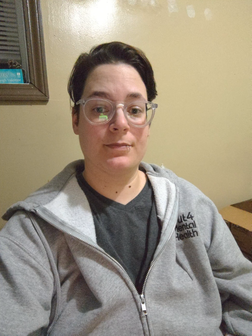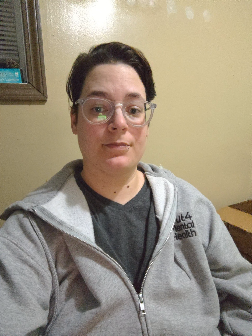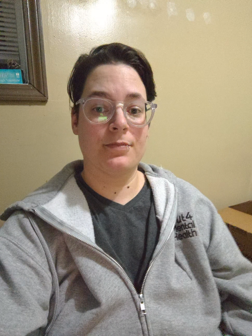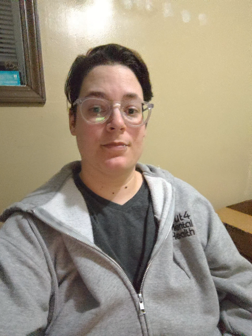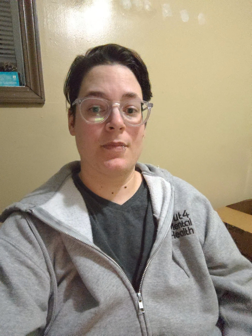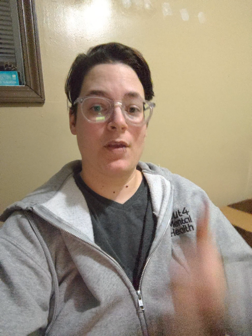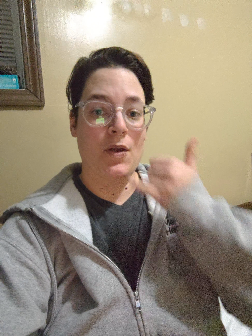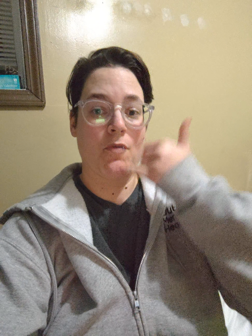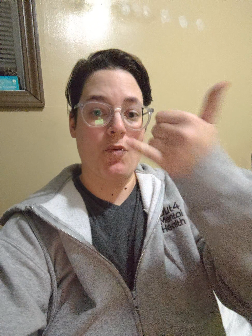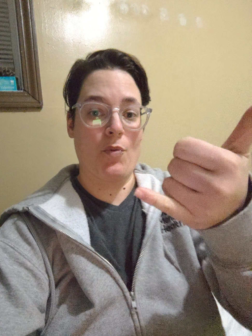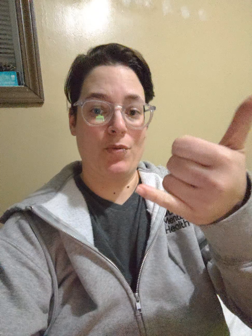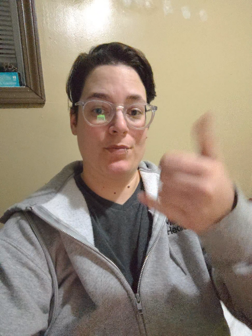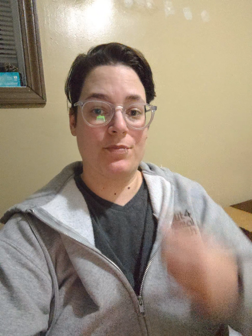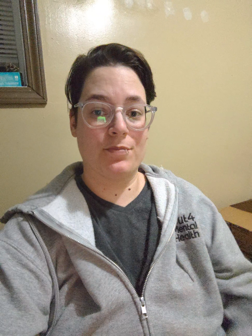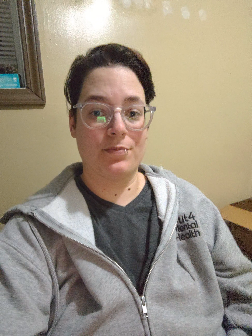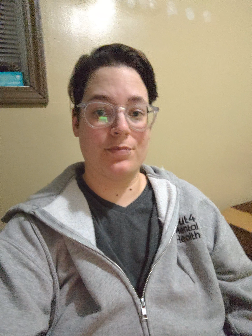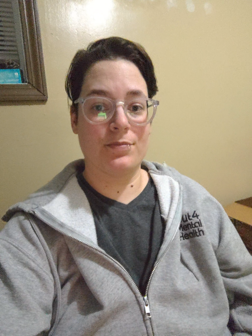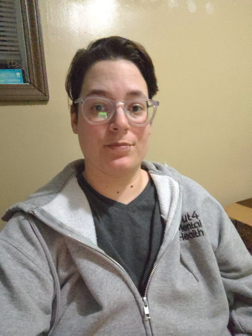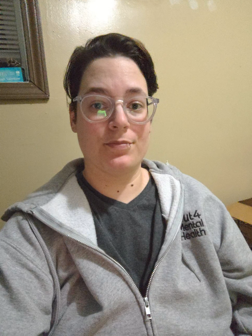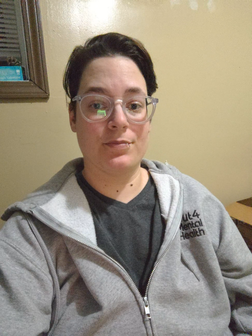call on the phone